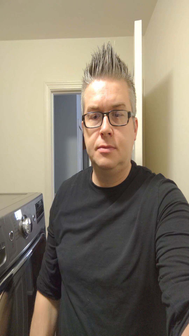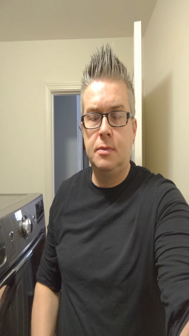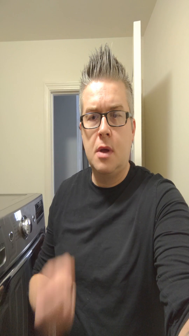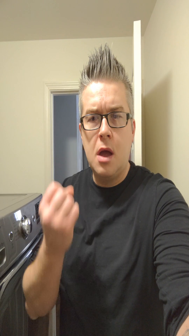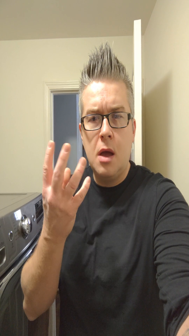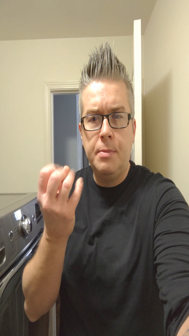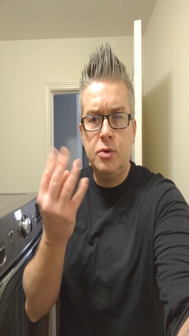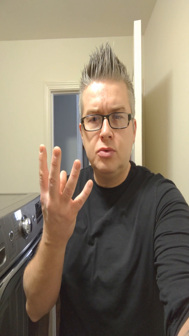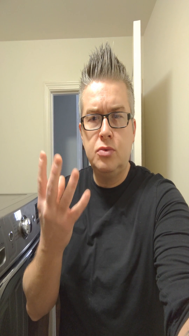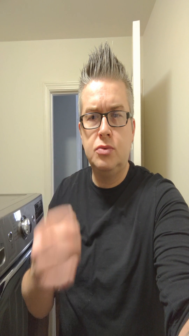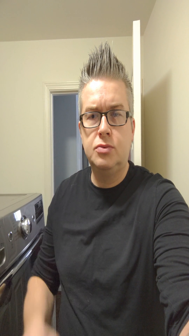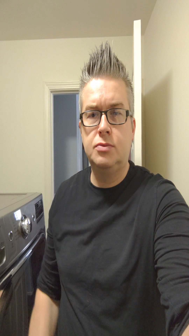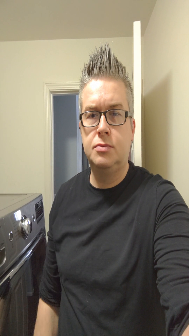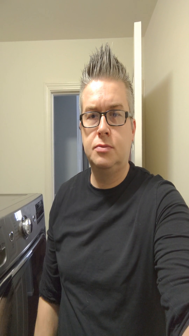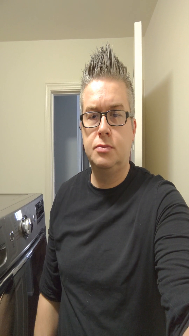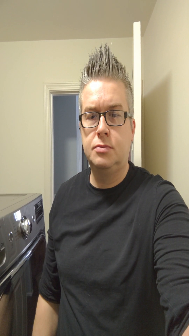many